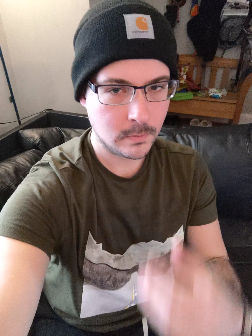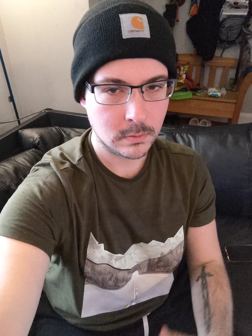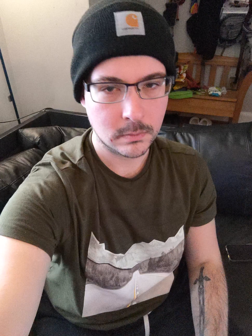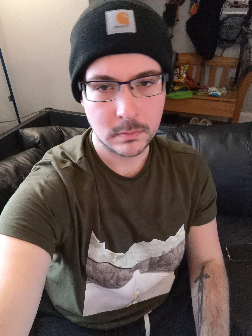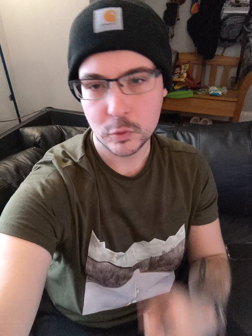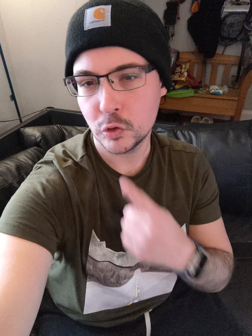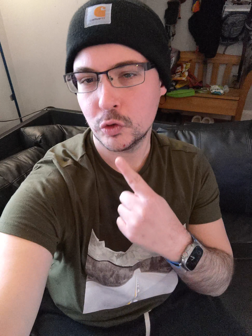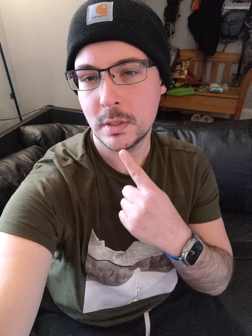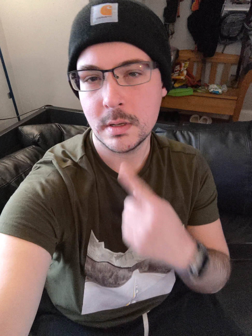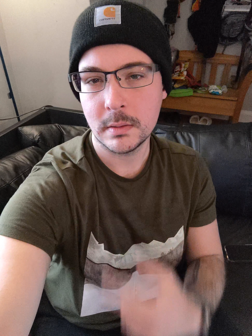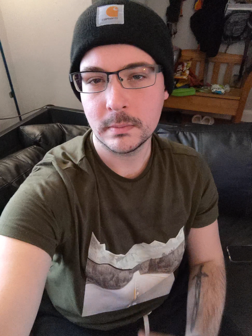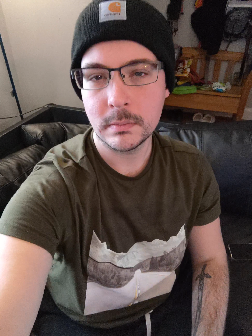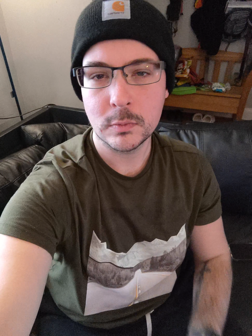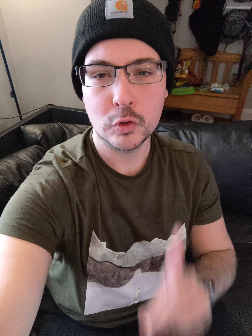chin